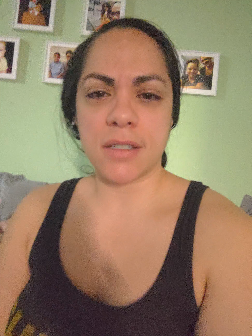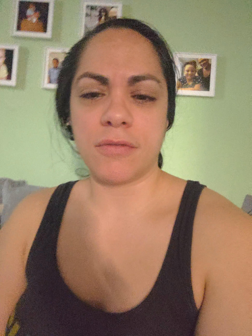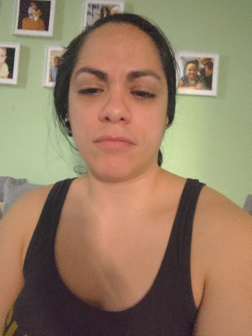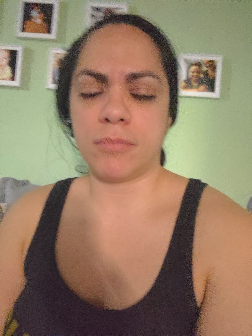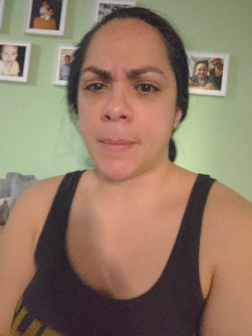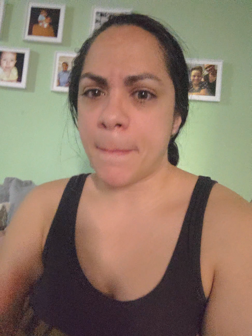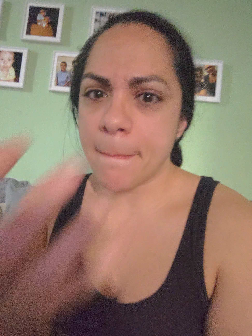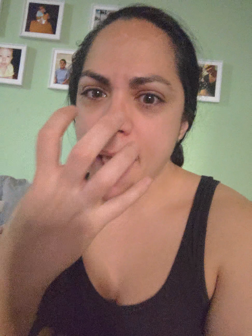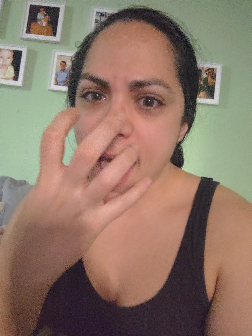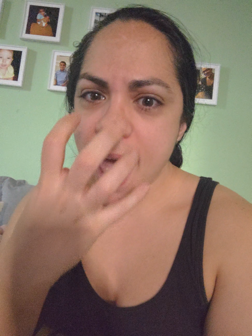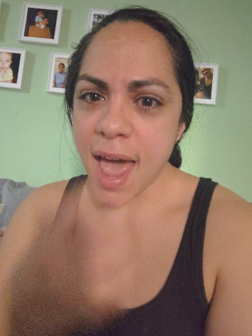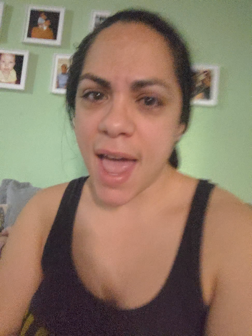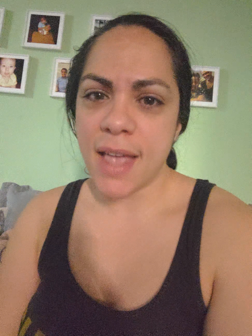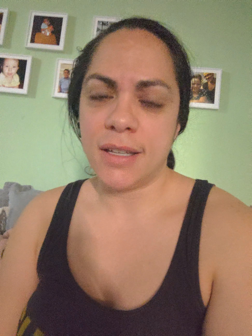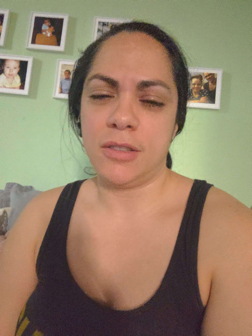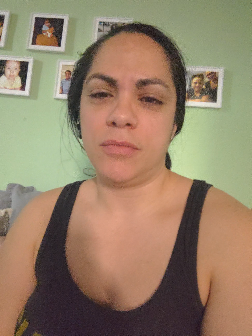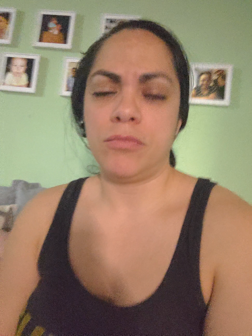mad